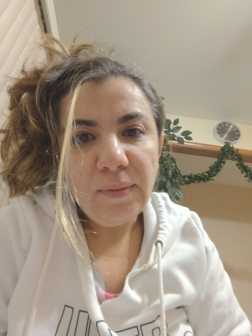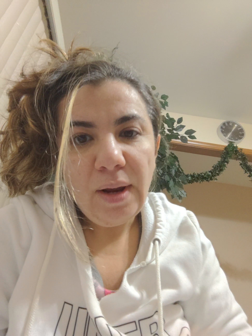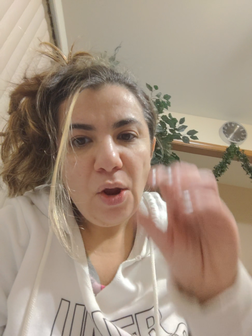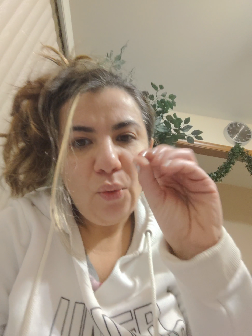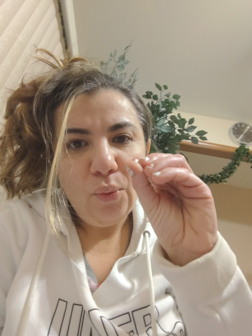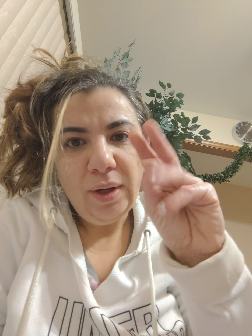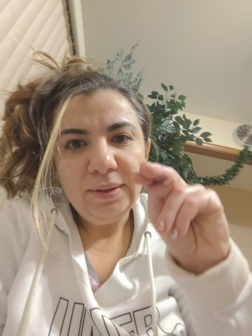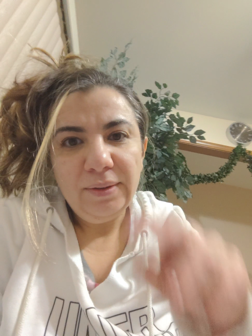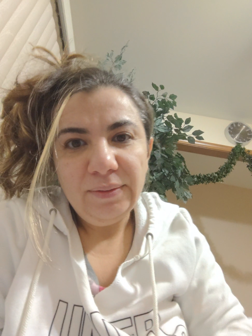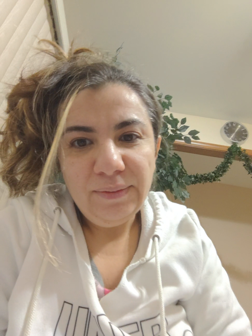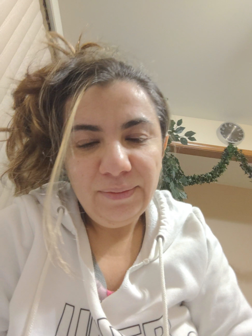on